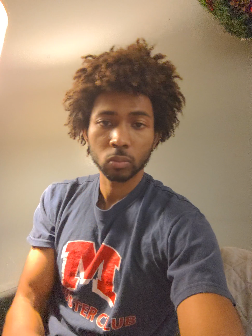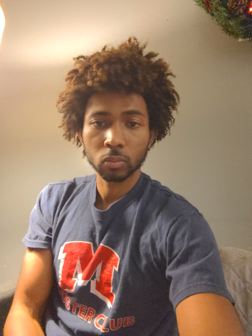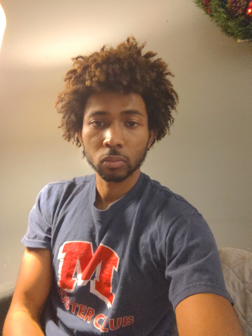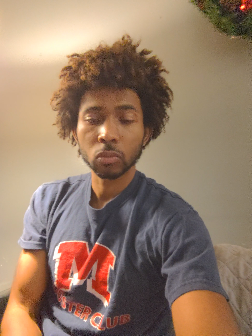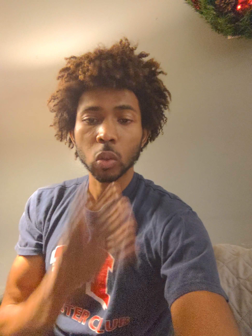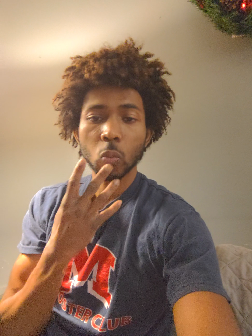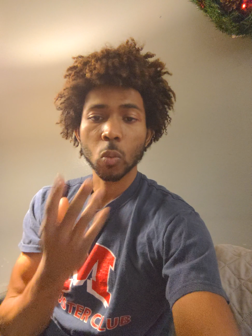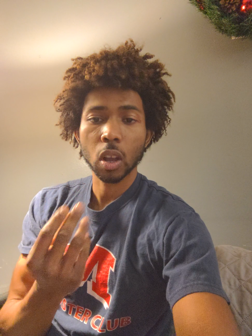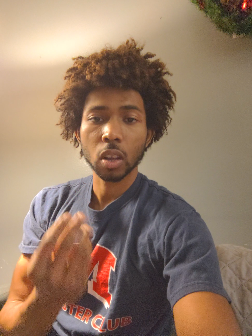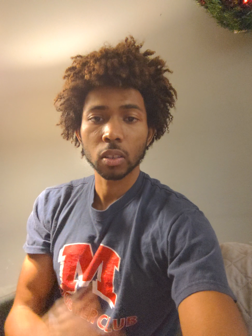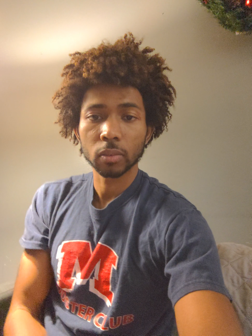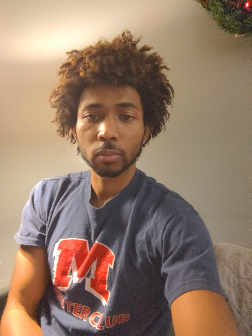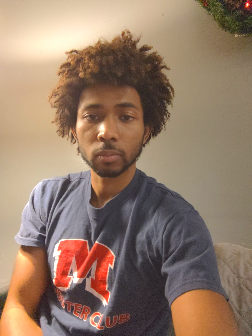wet